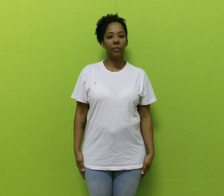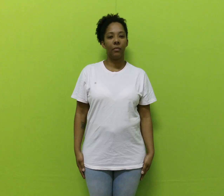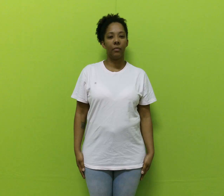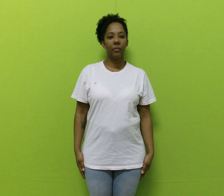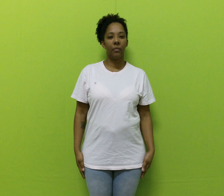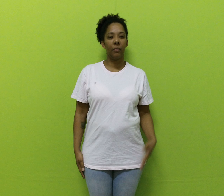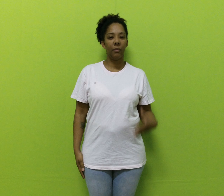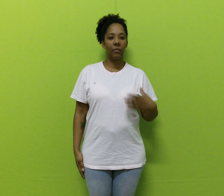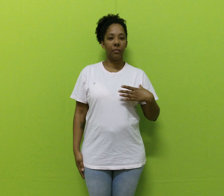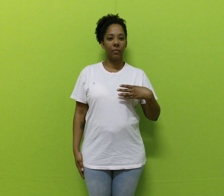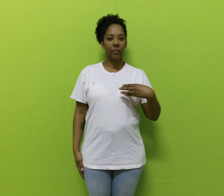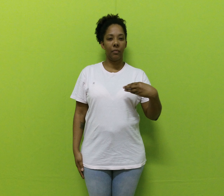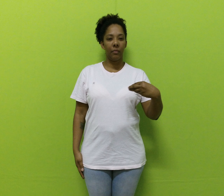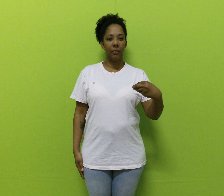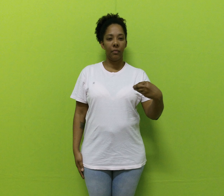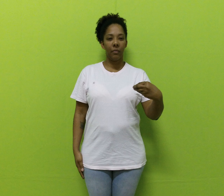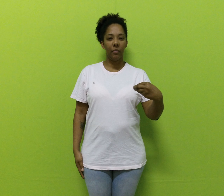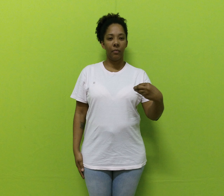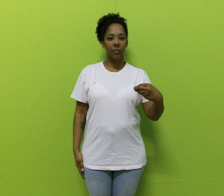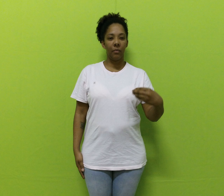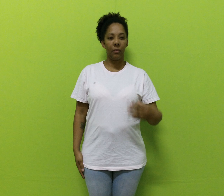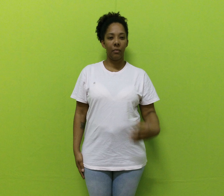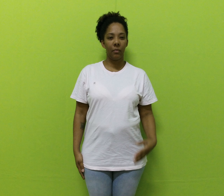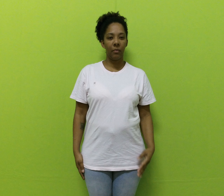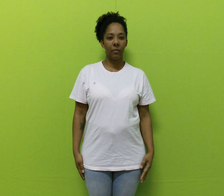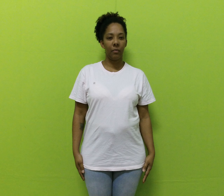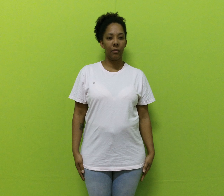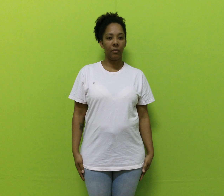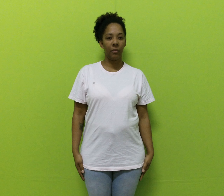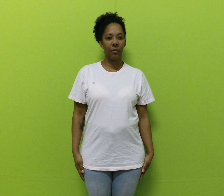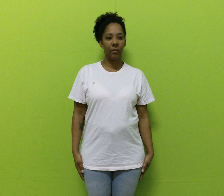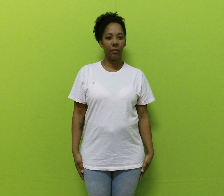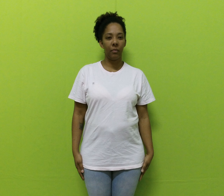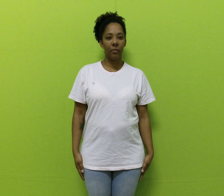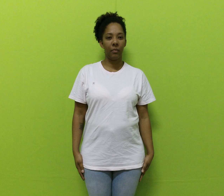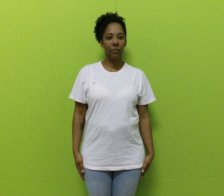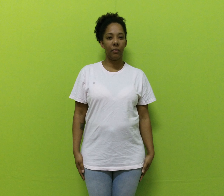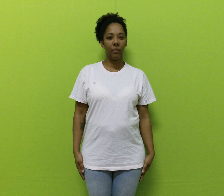filho